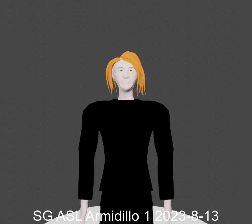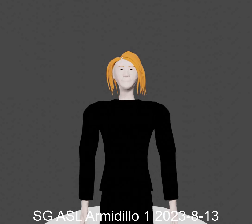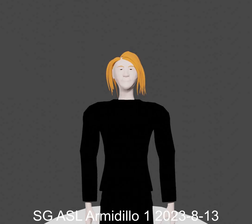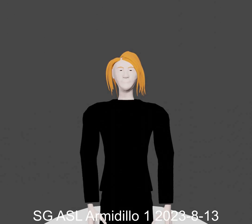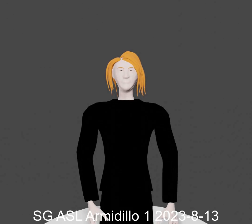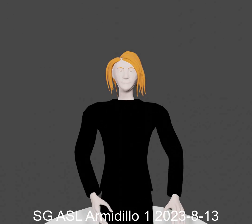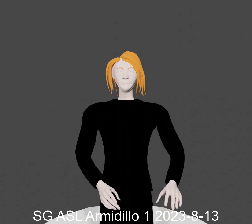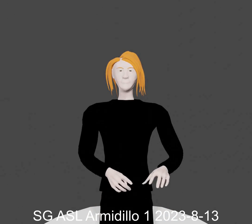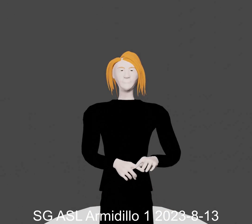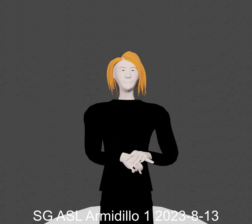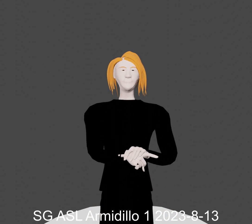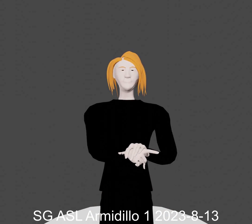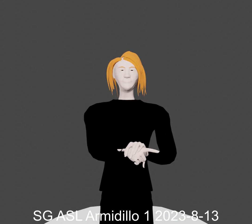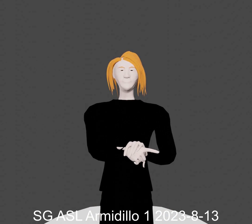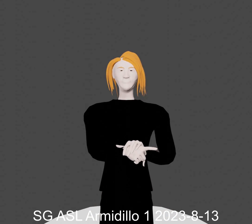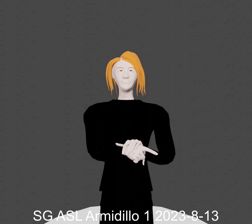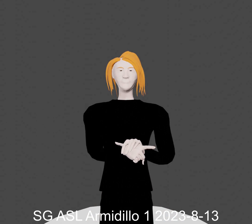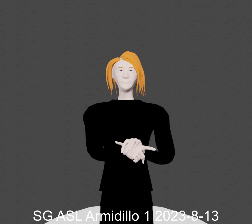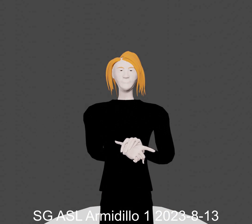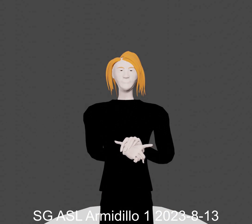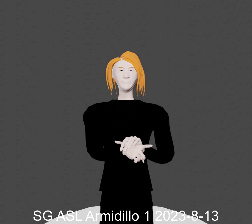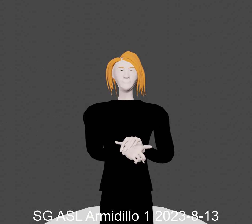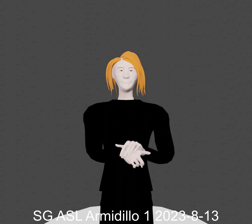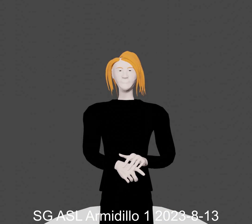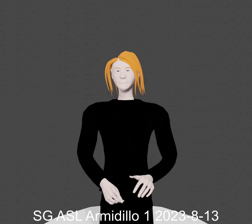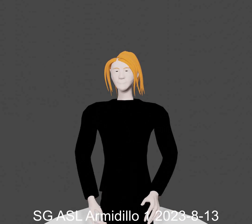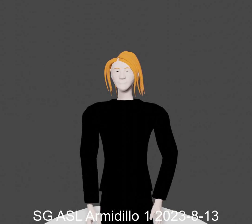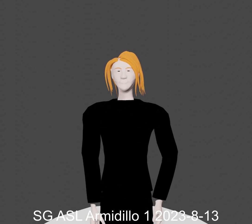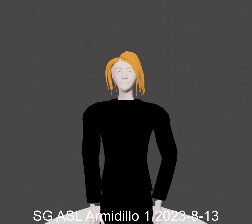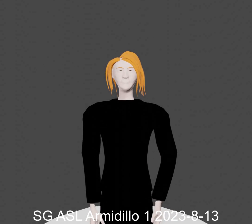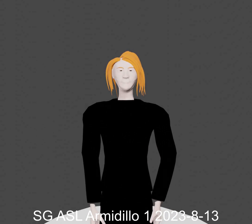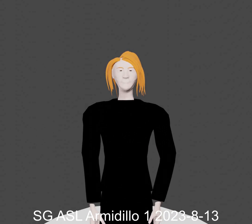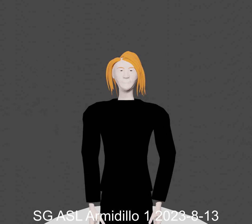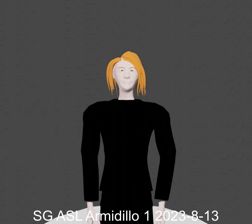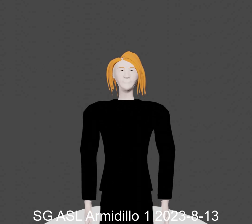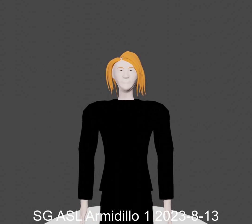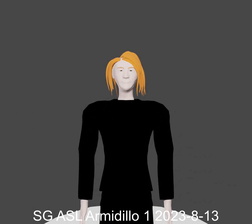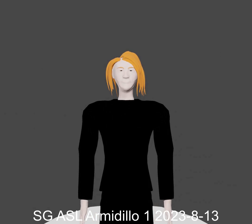Armidillo